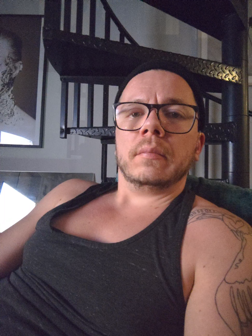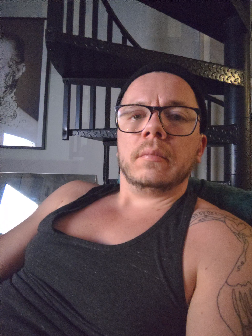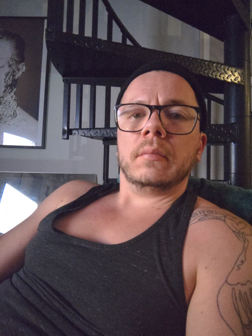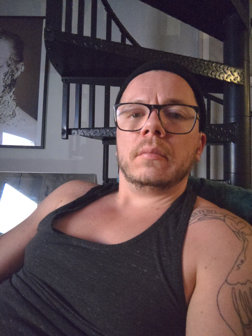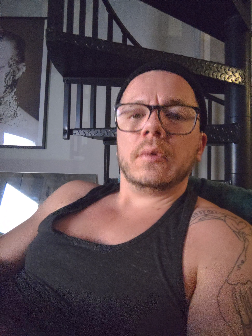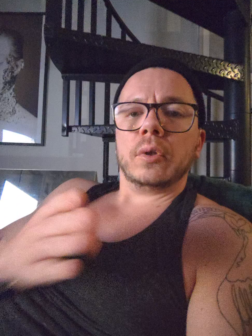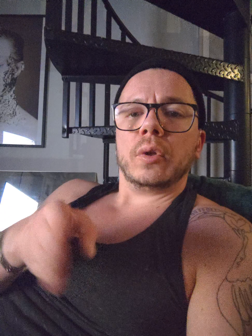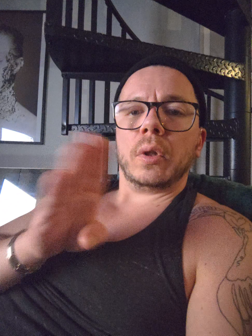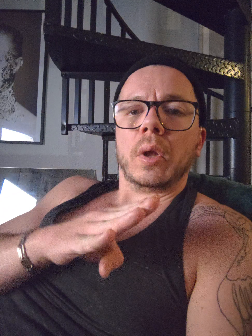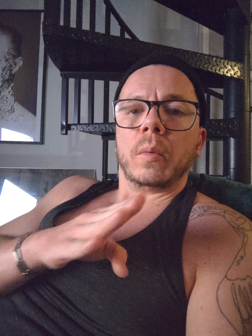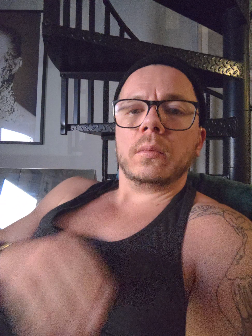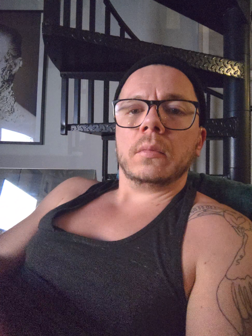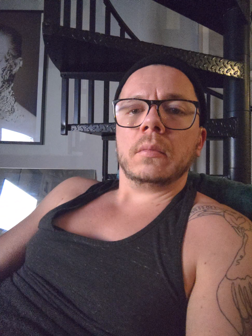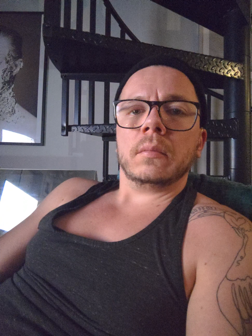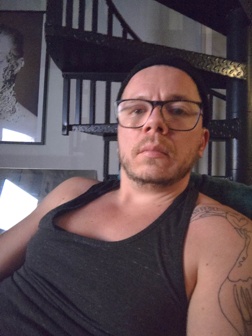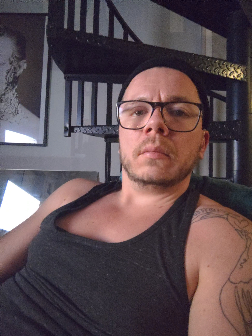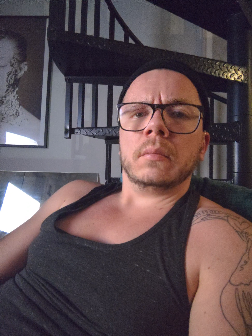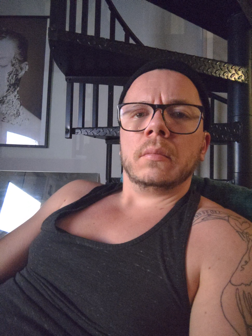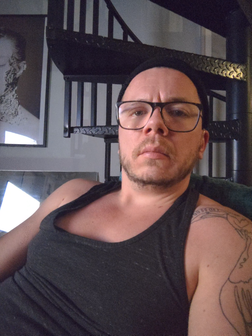close